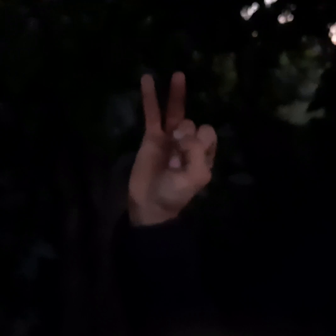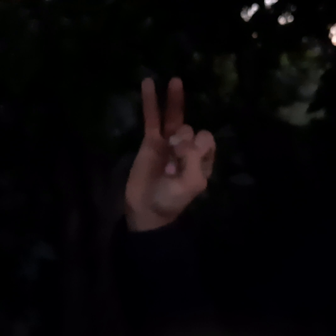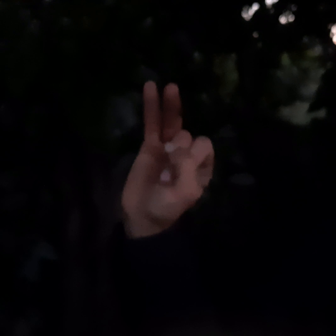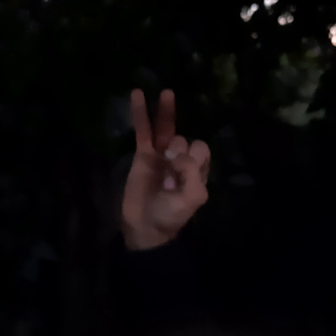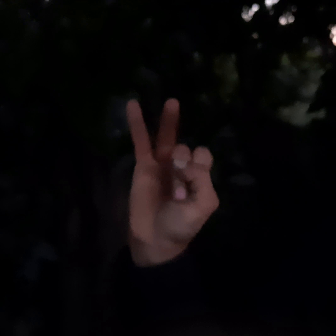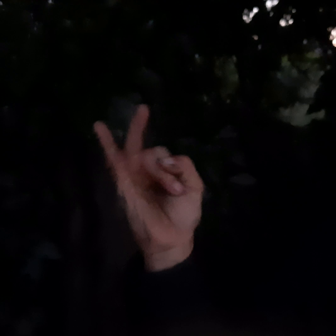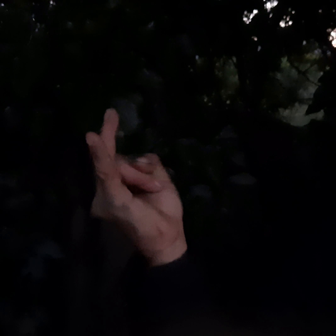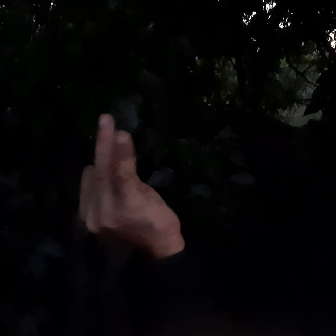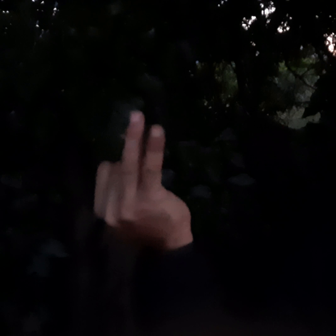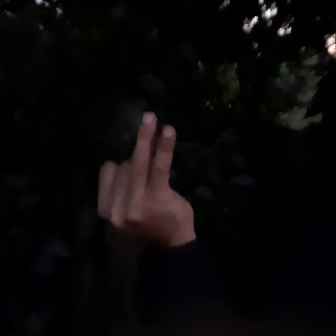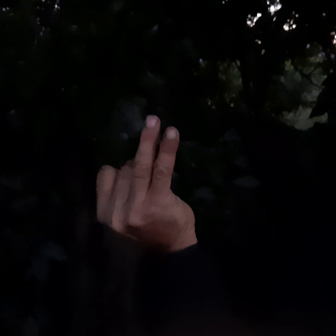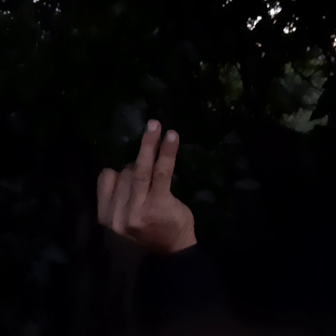Й